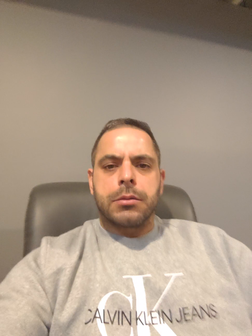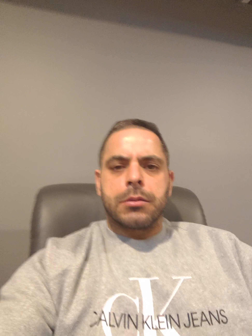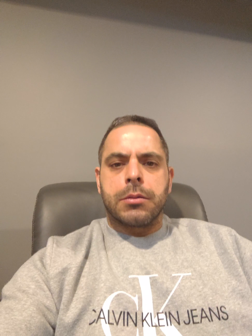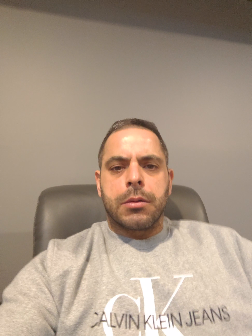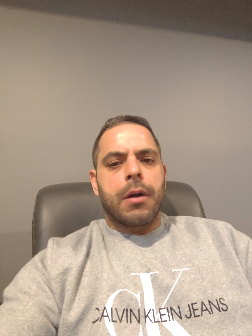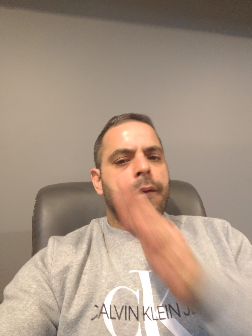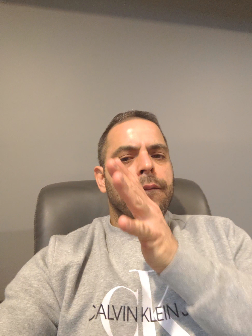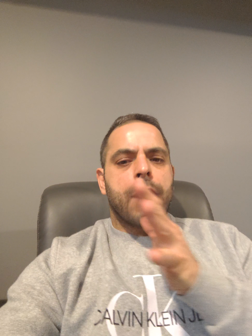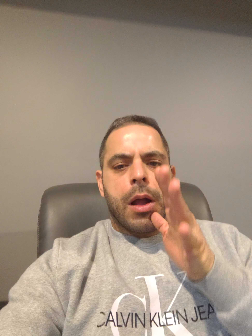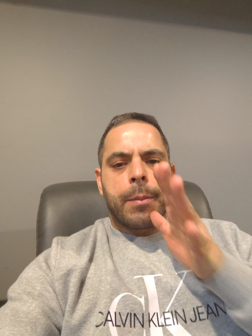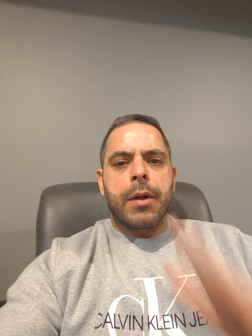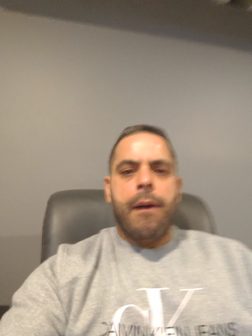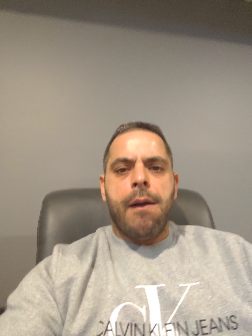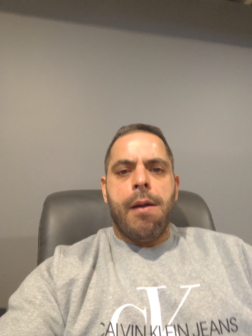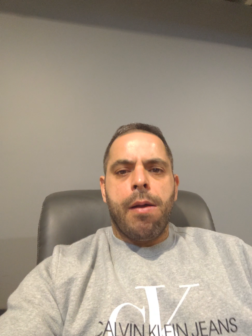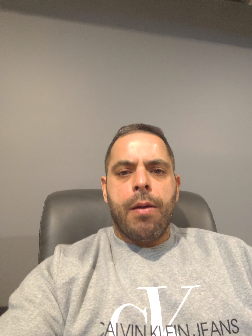farm